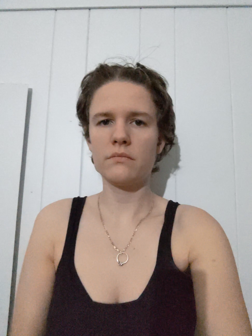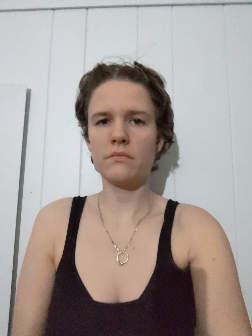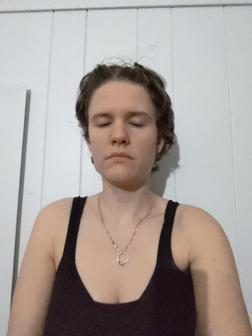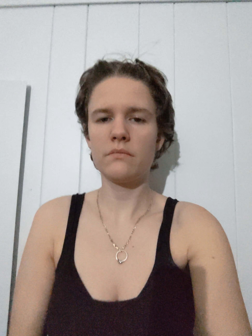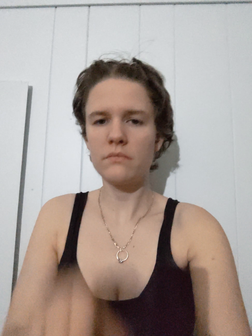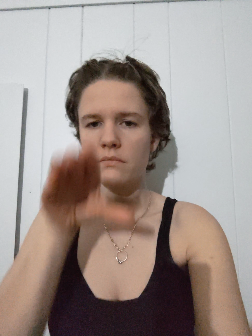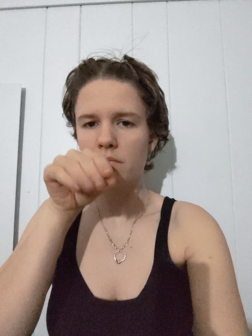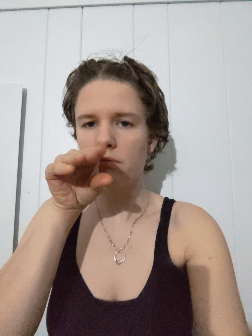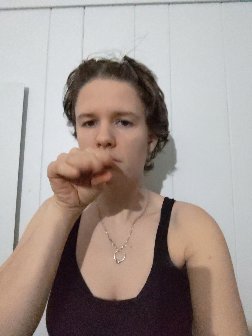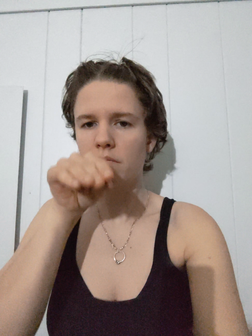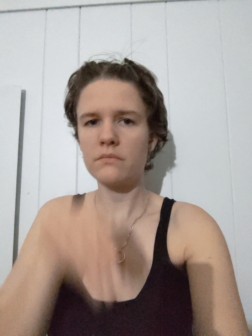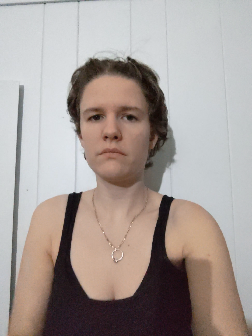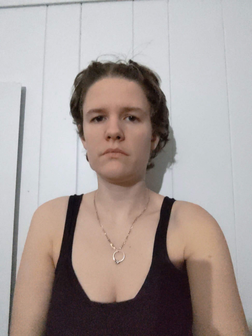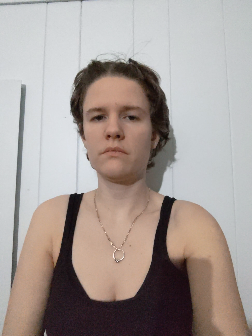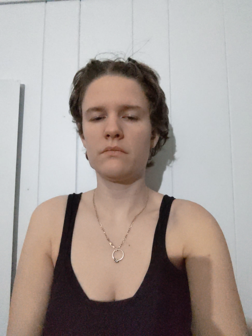goose